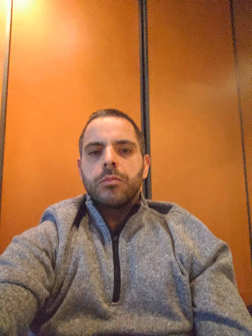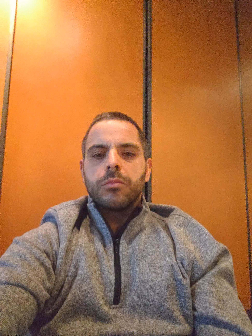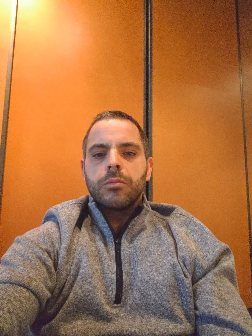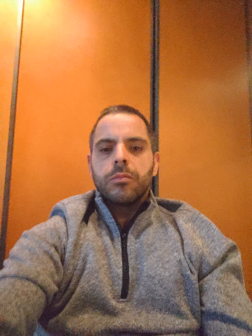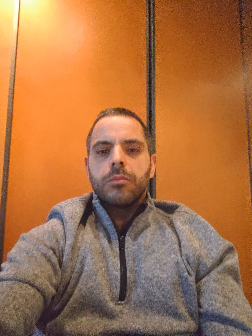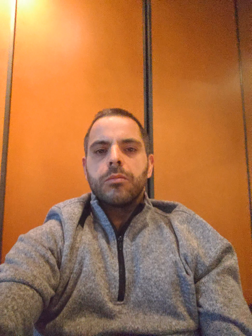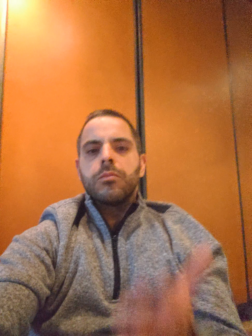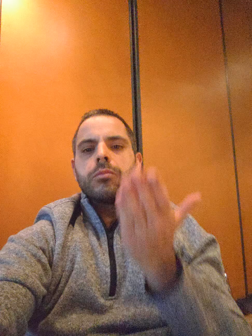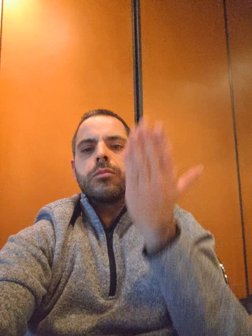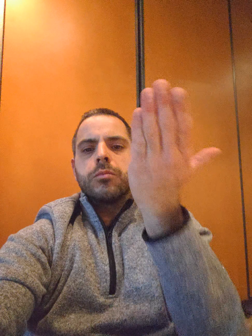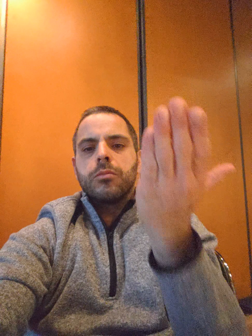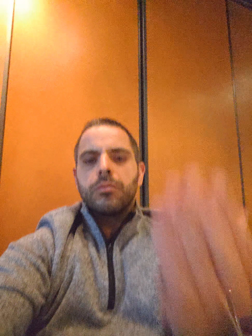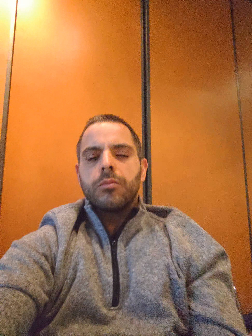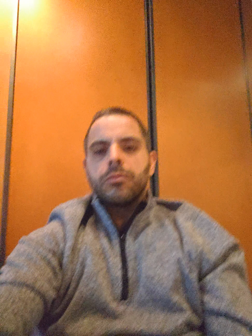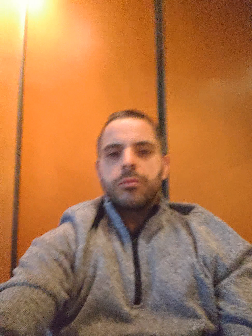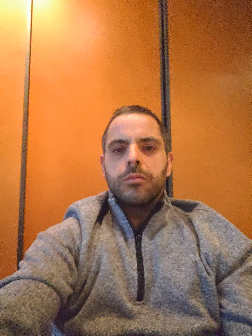there